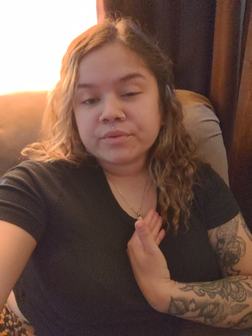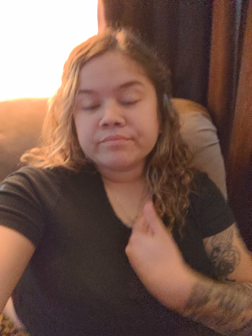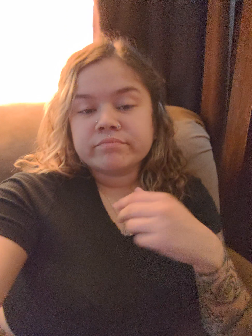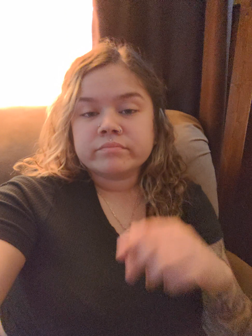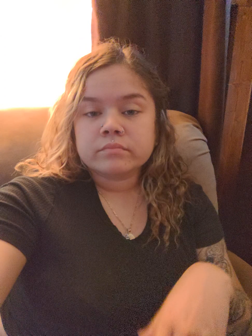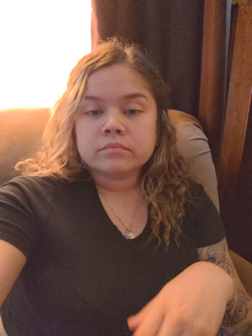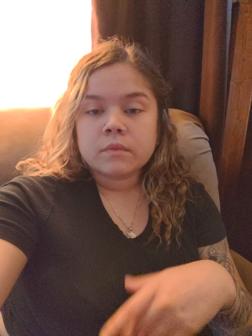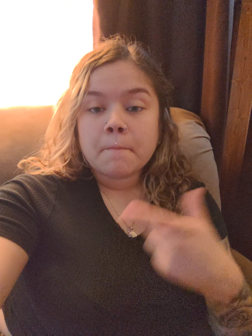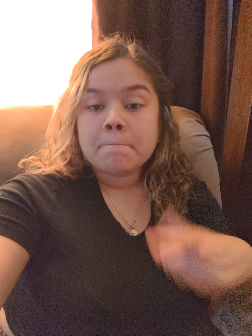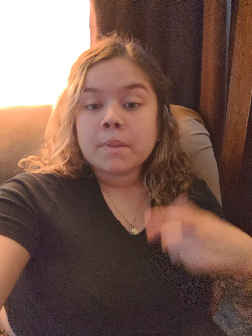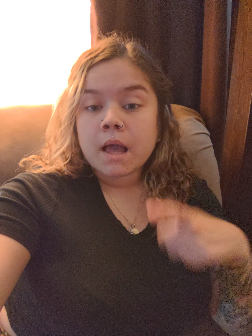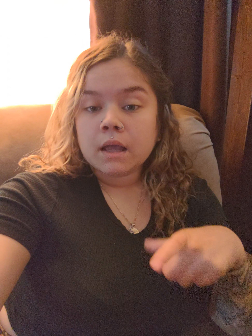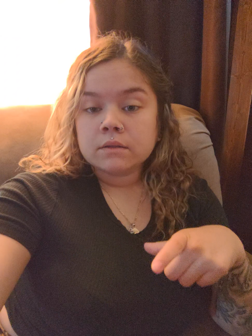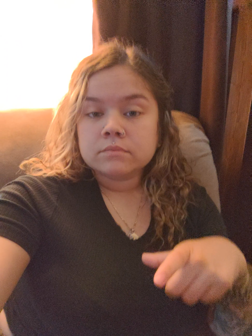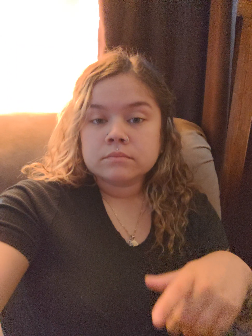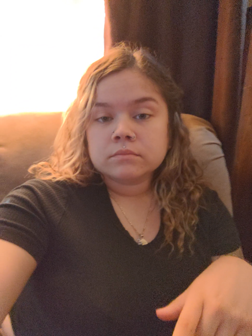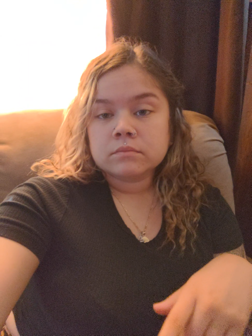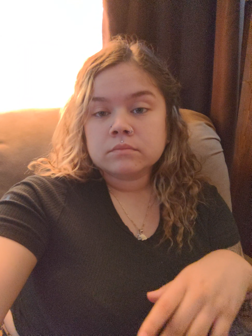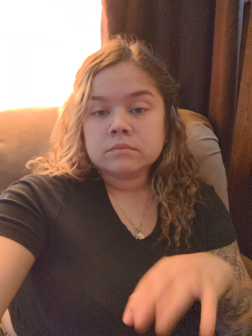plate